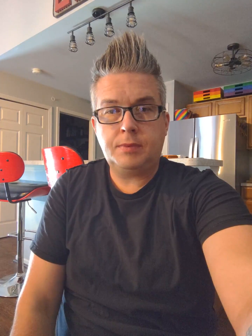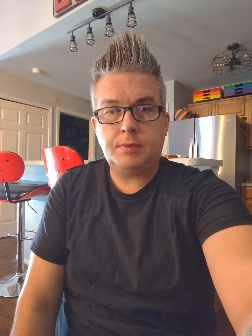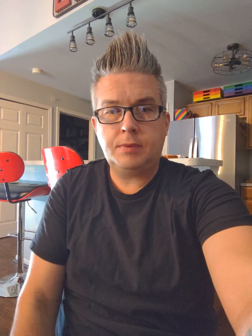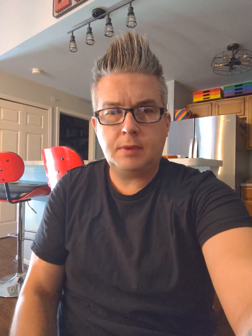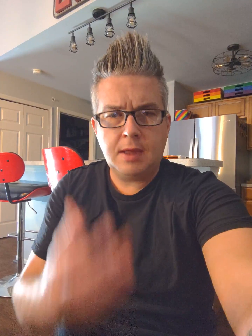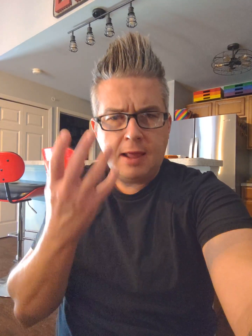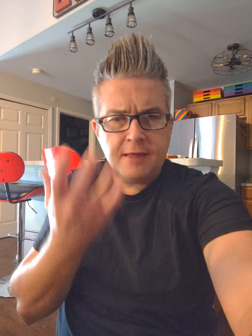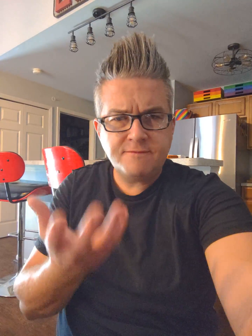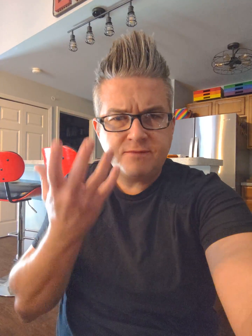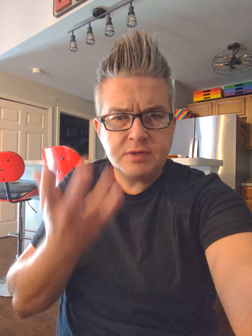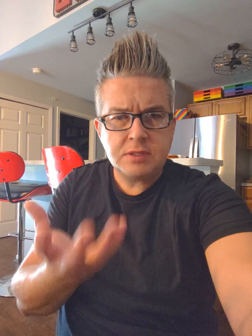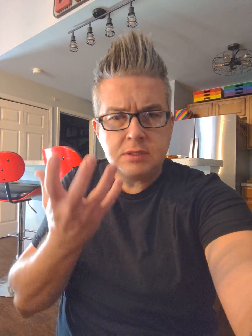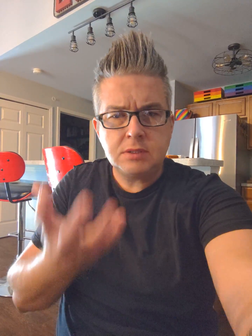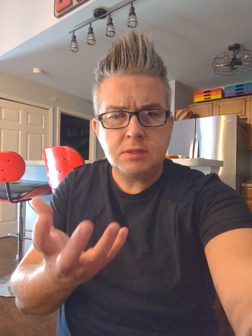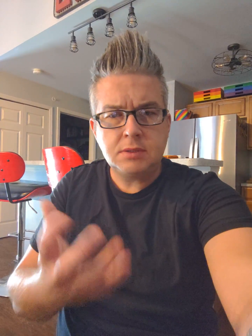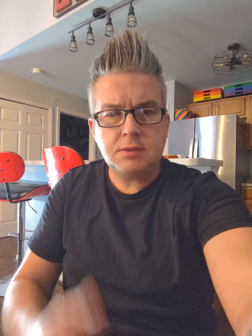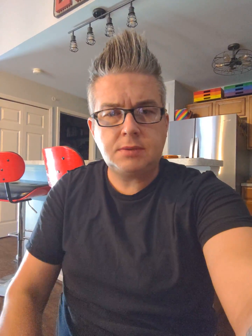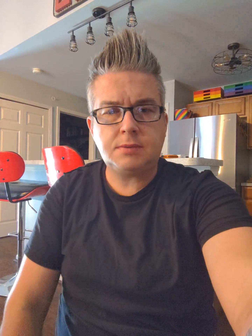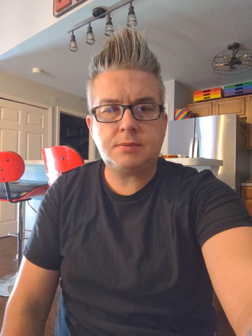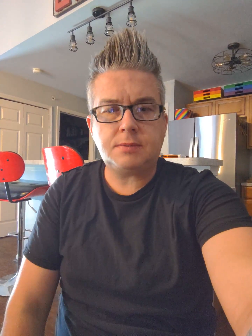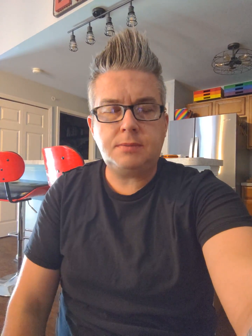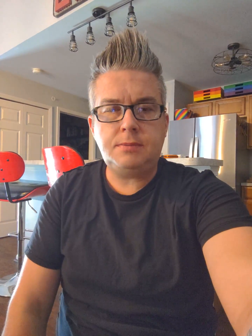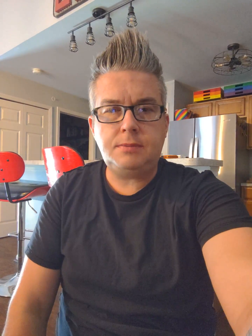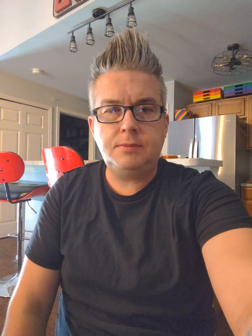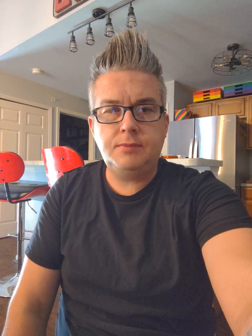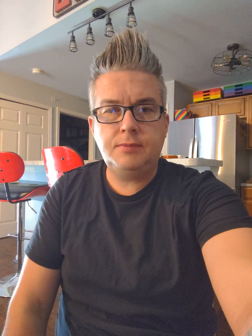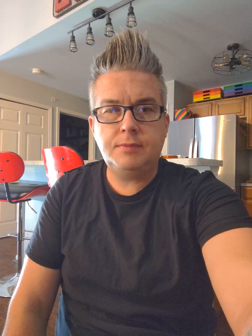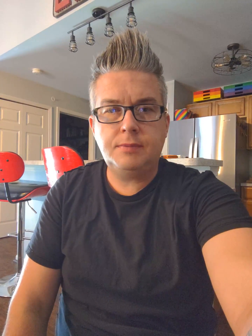heavy